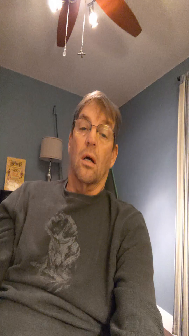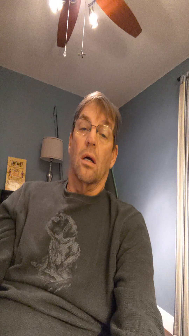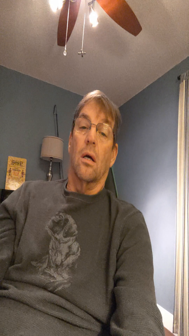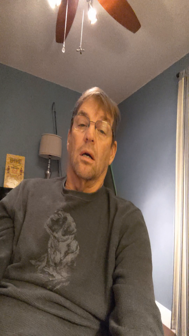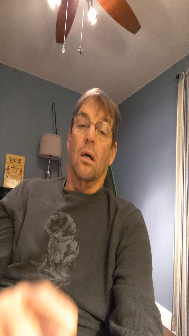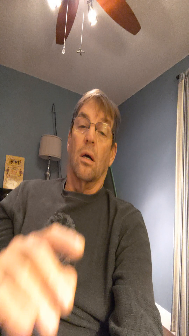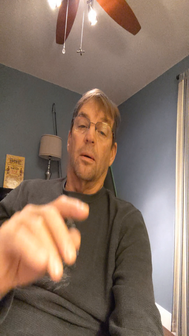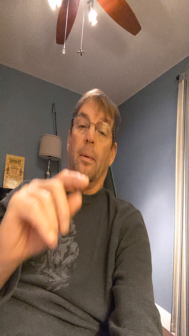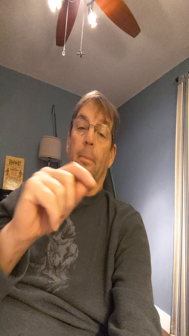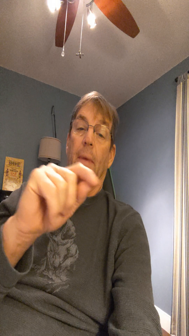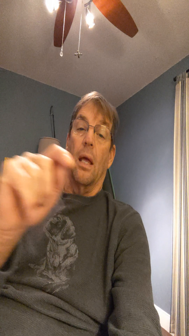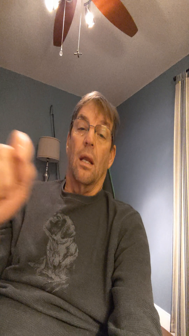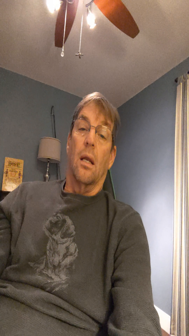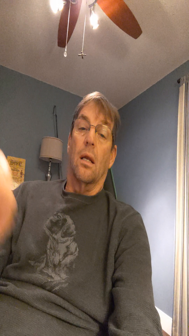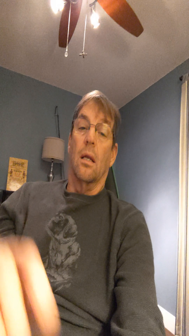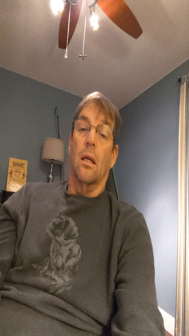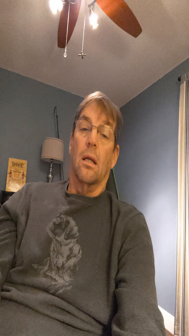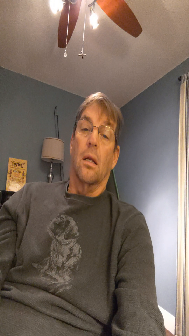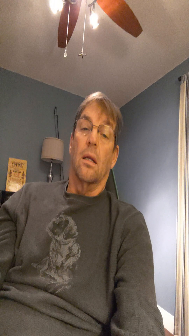pen